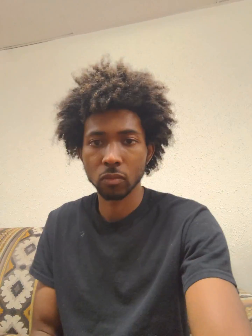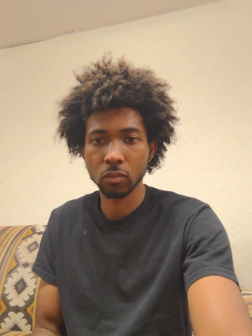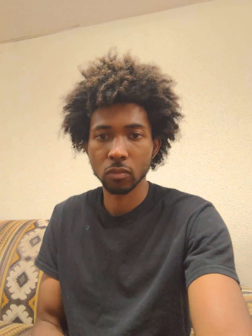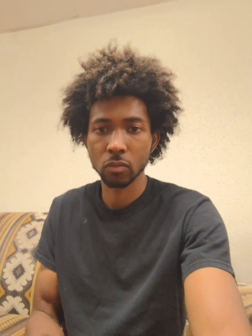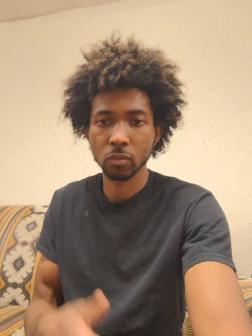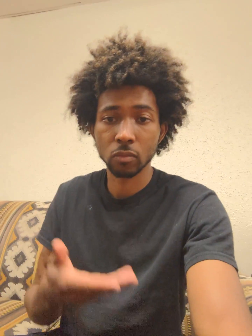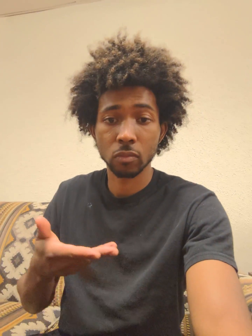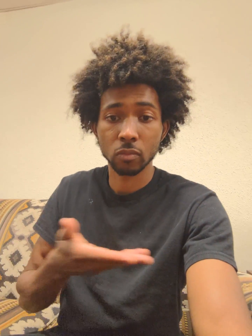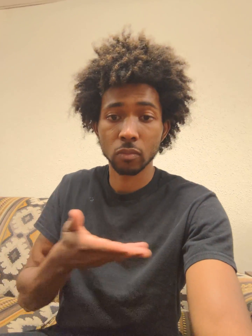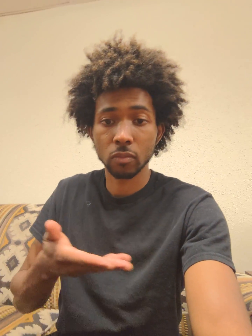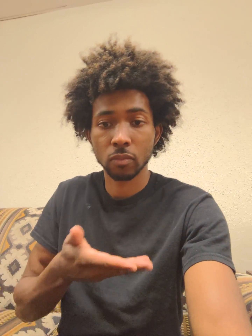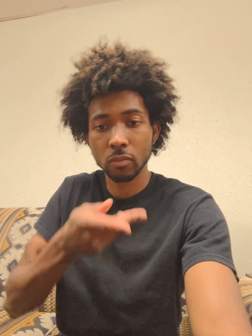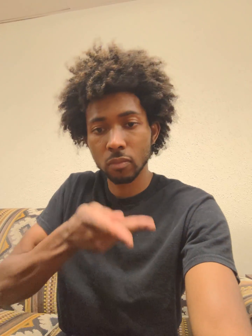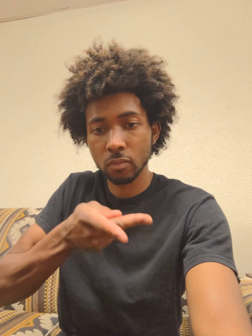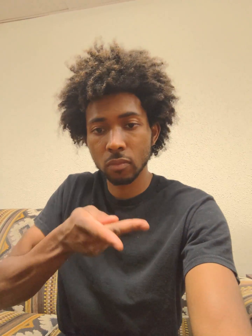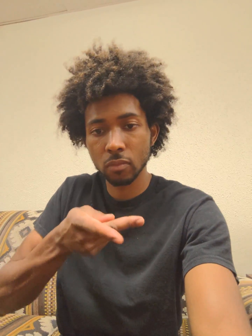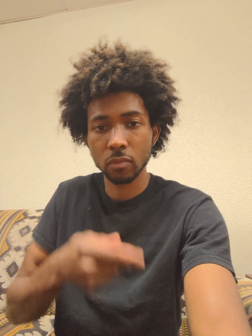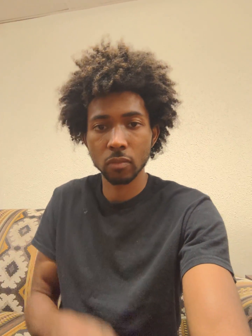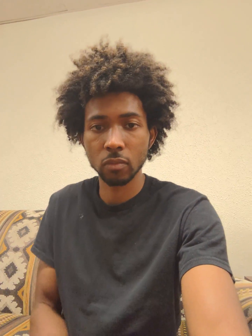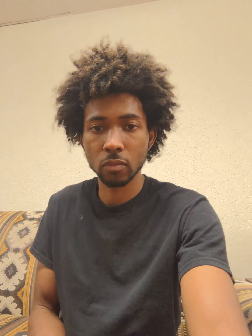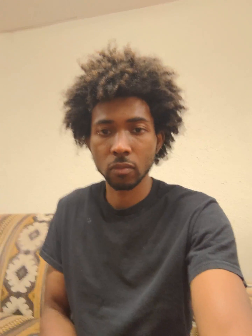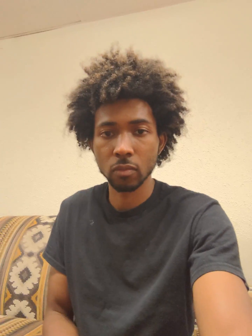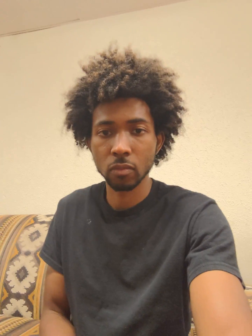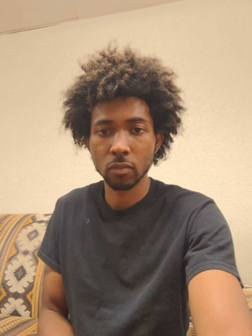babysitter